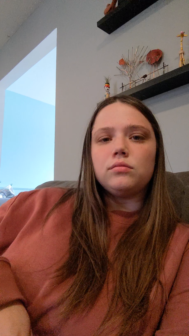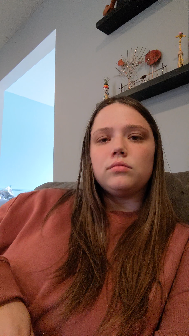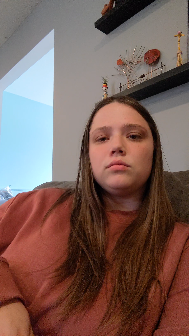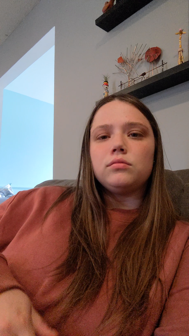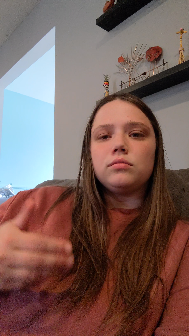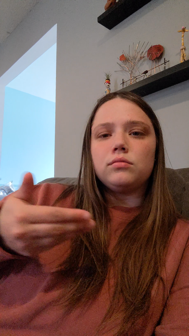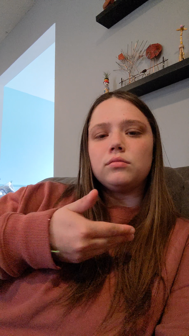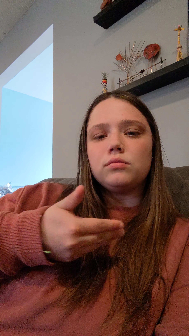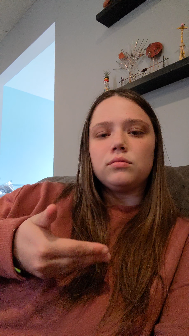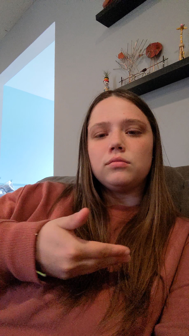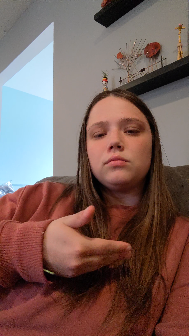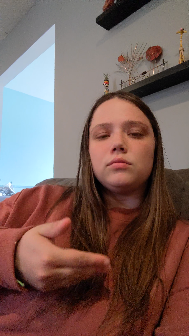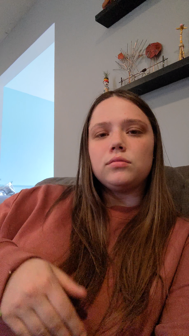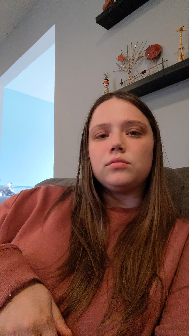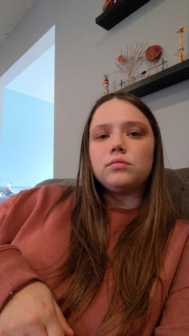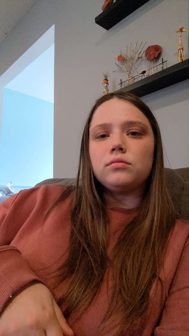baby